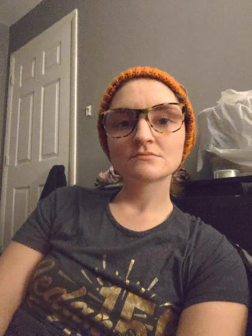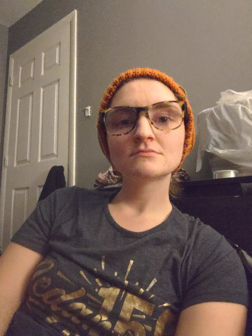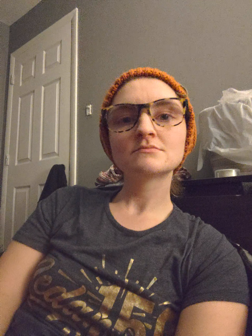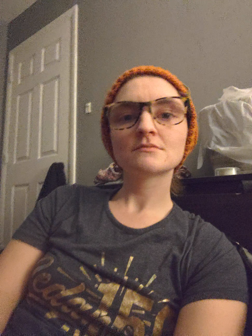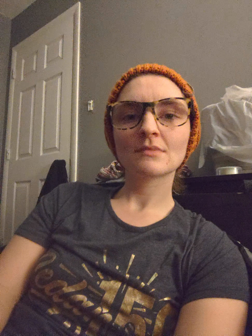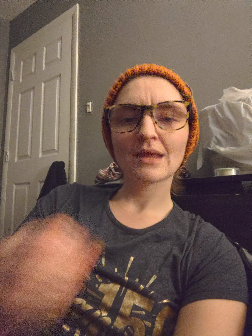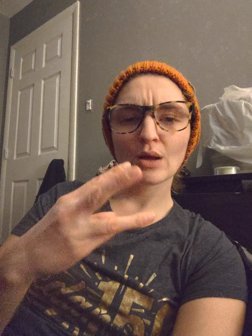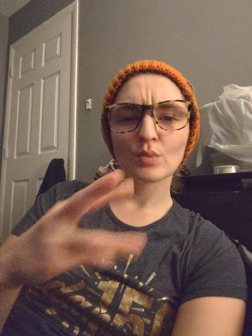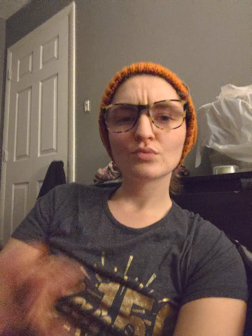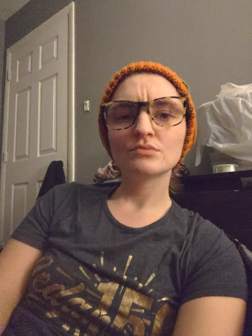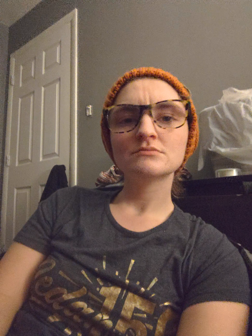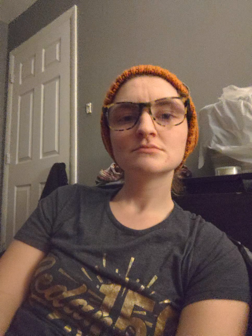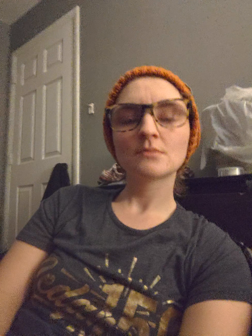owie